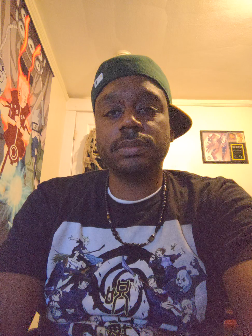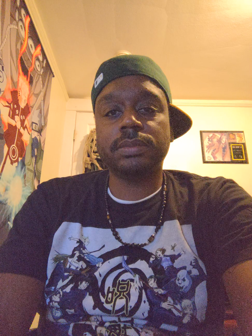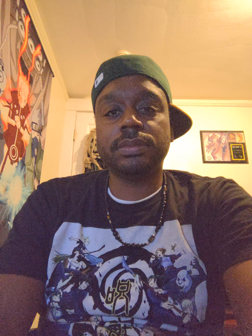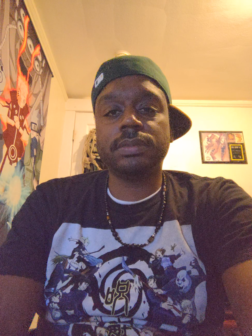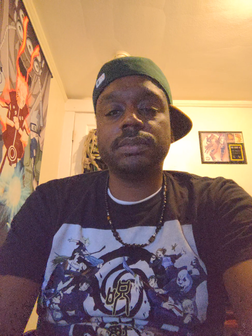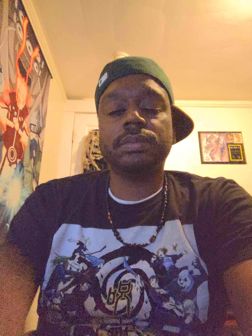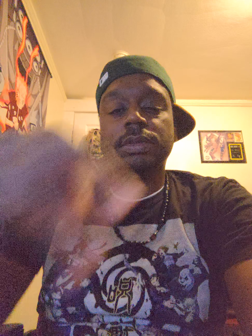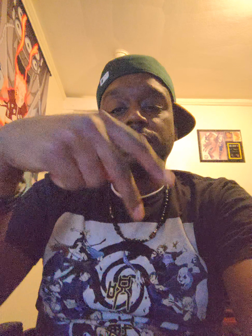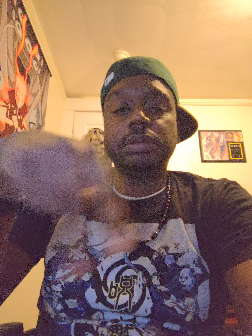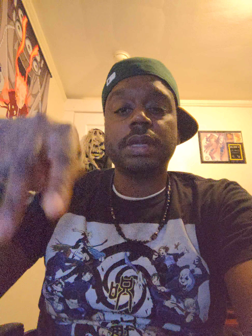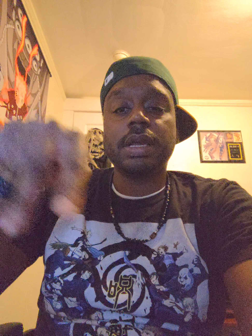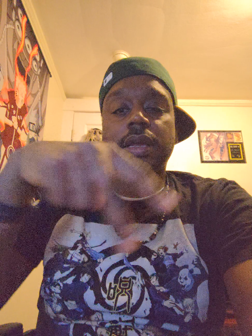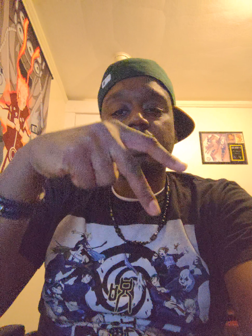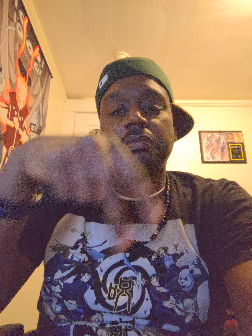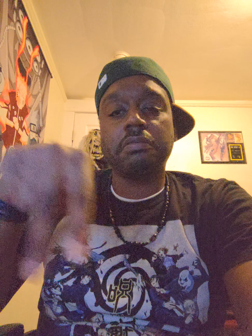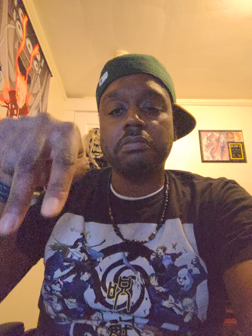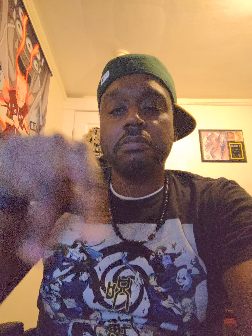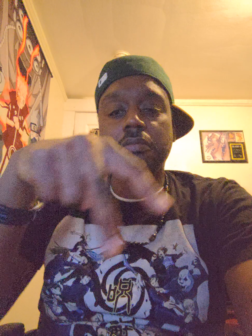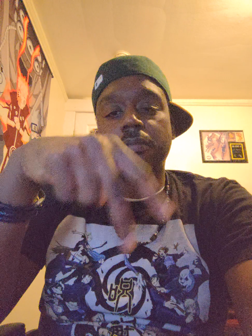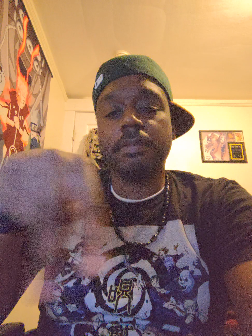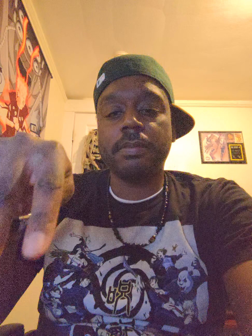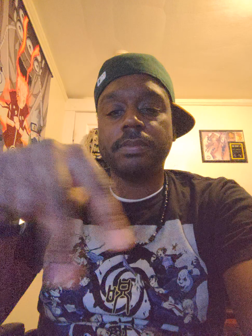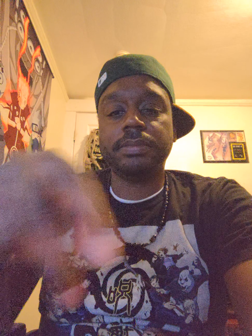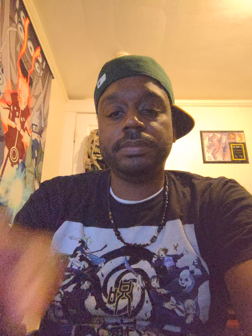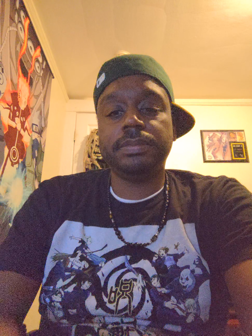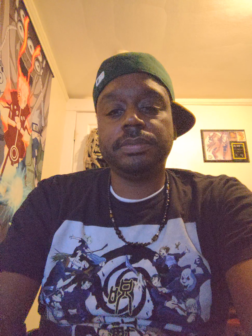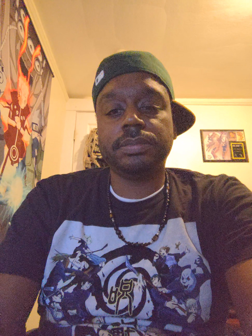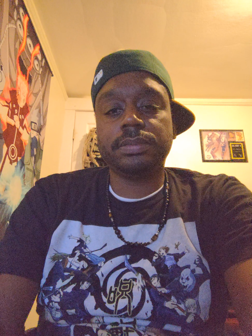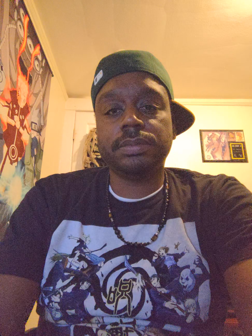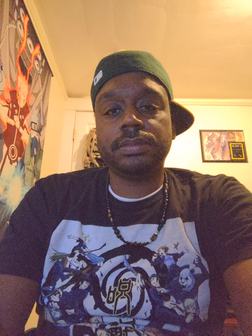dance